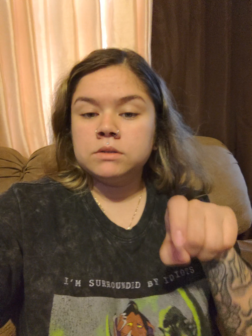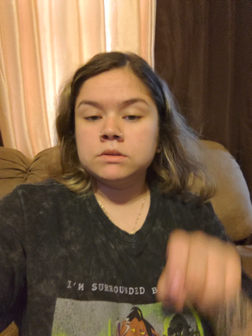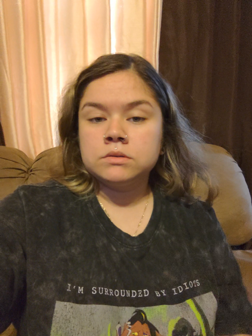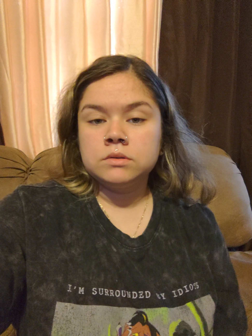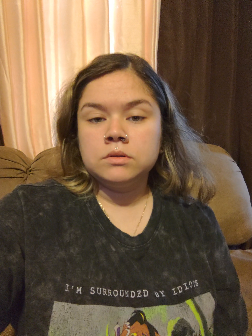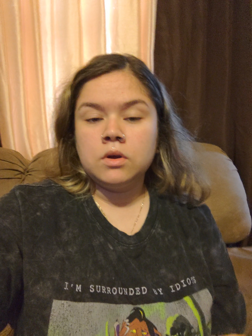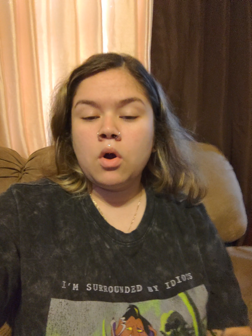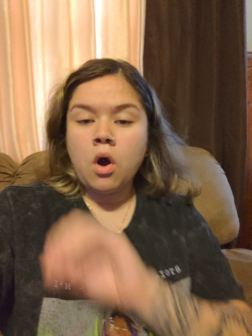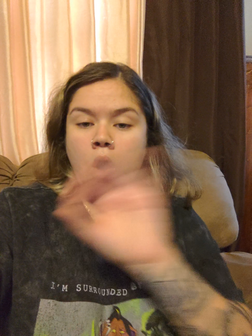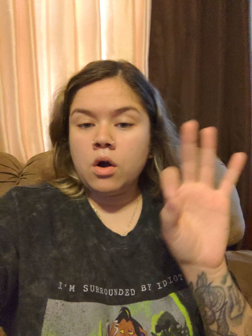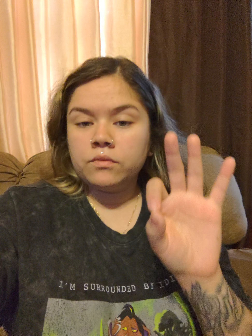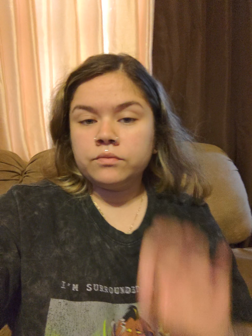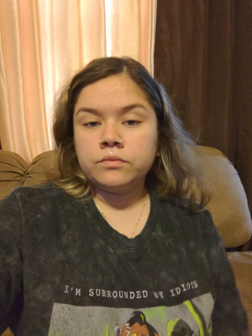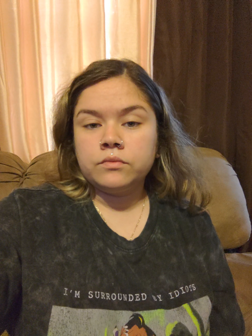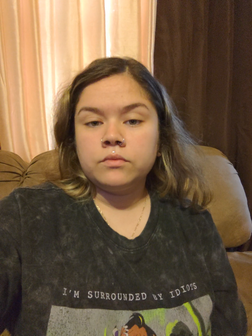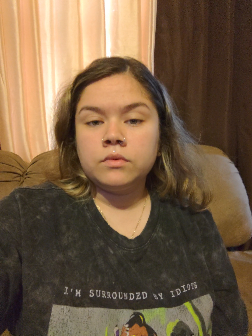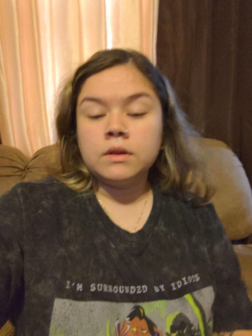off